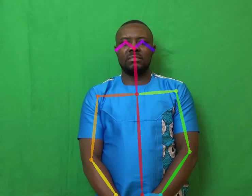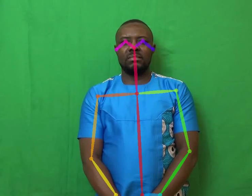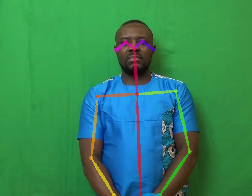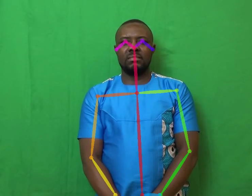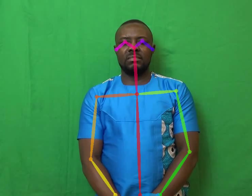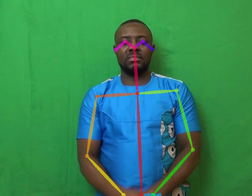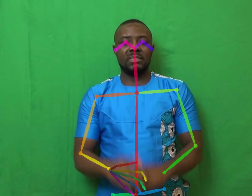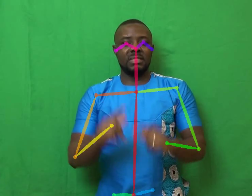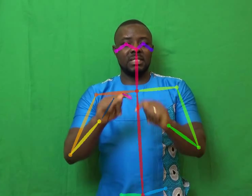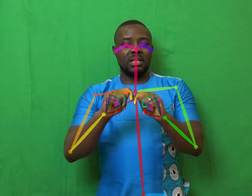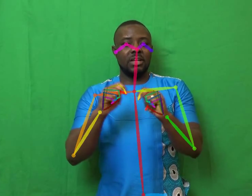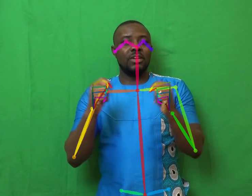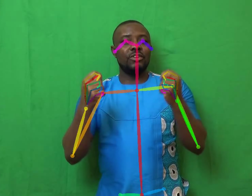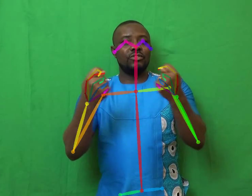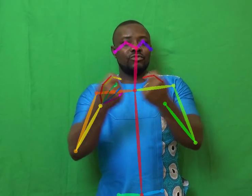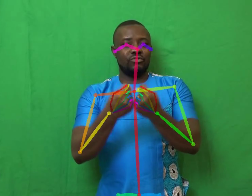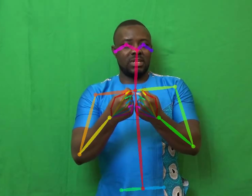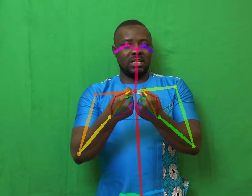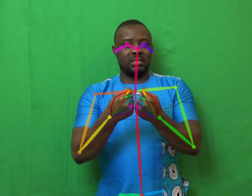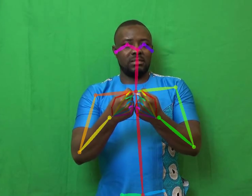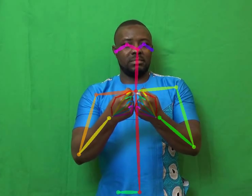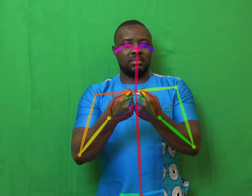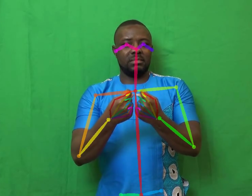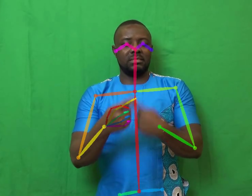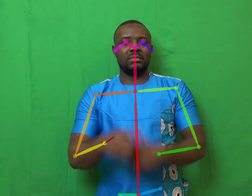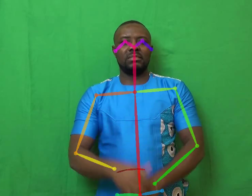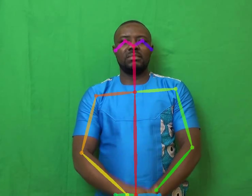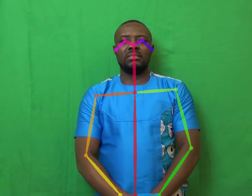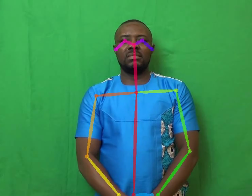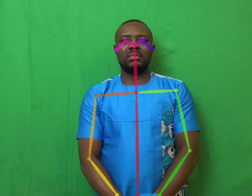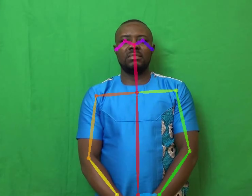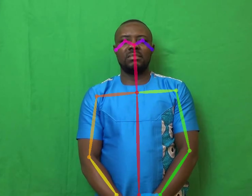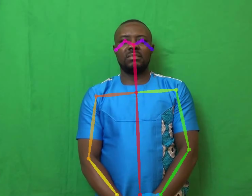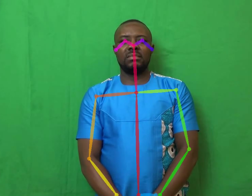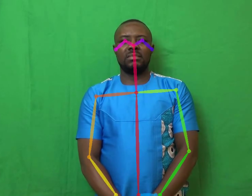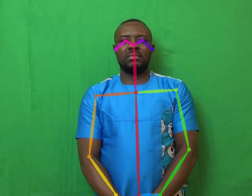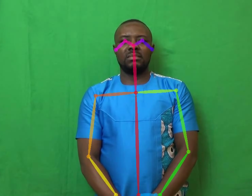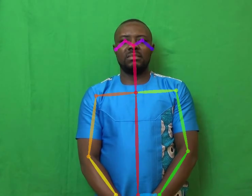tribe or team